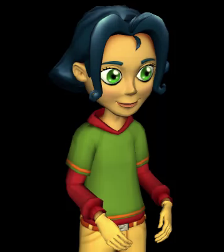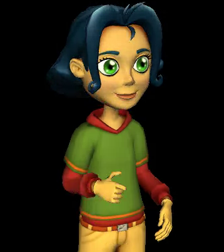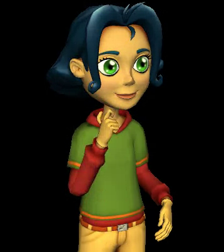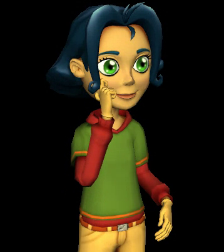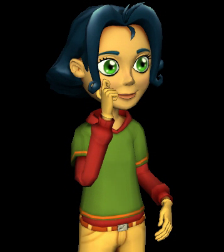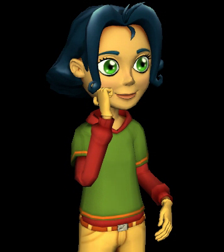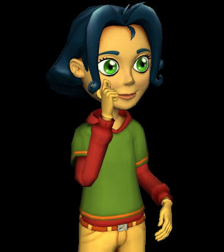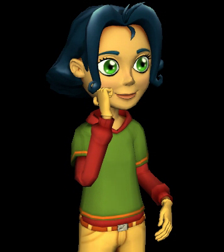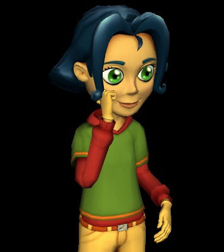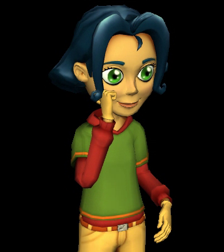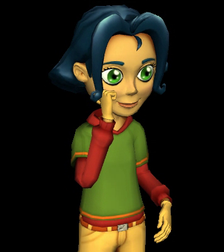بشرة